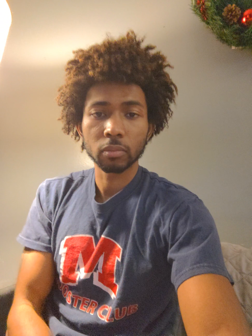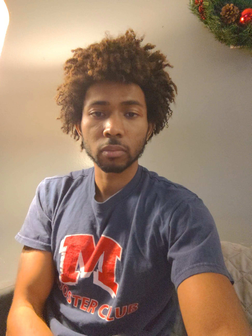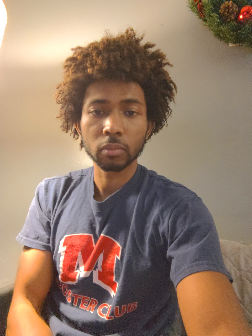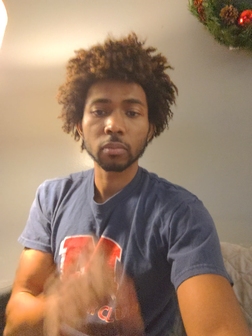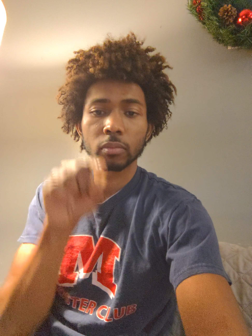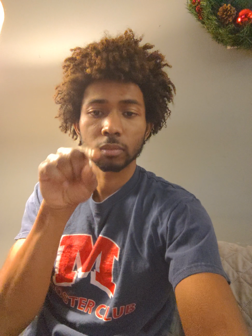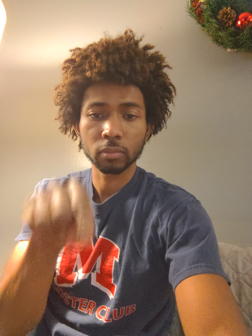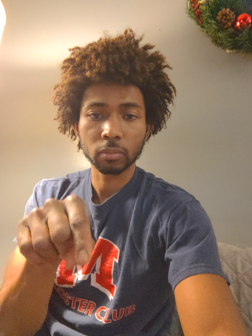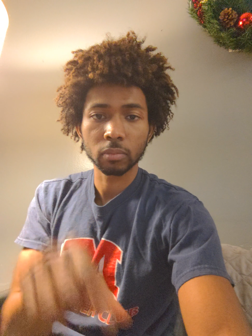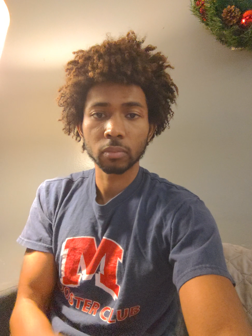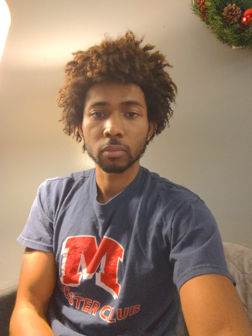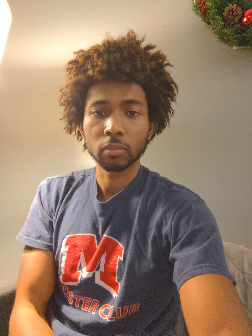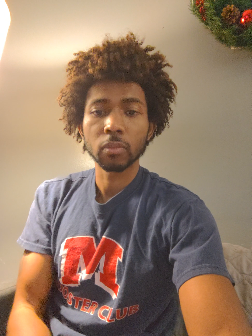there